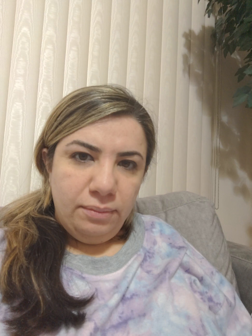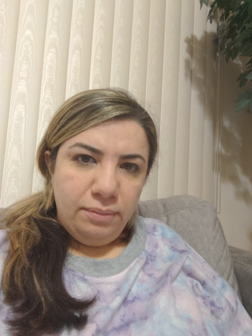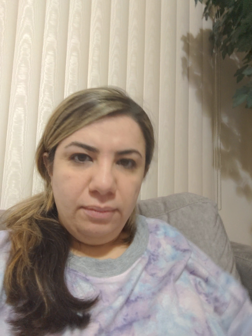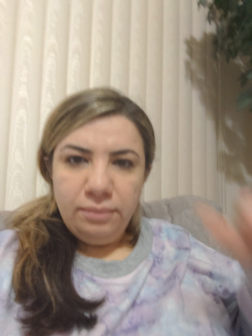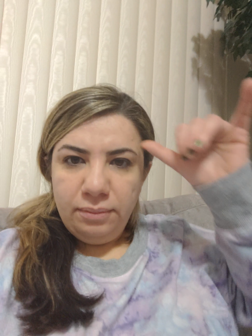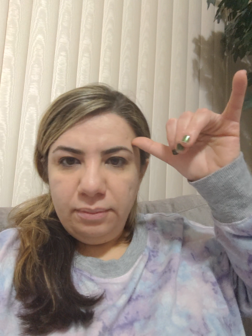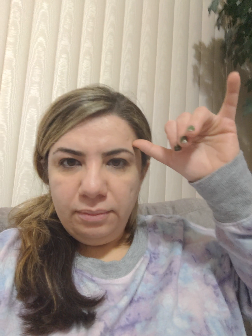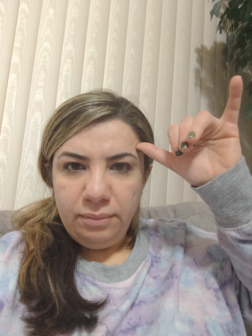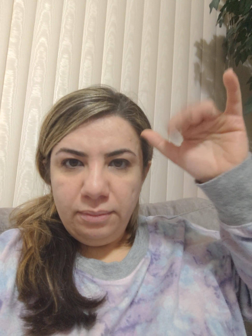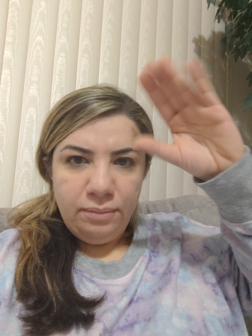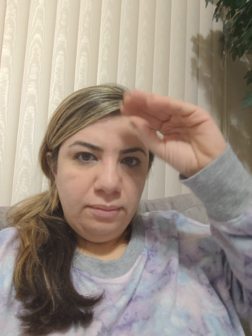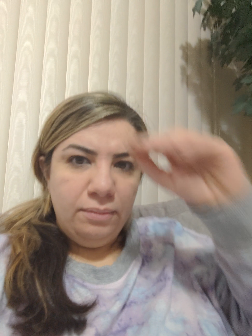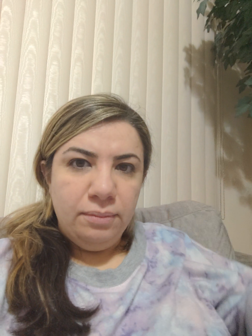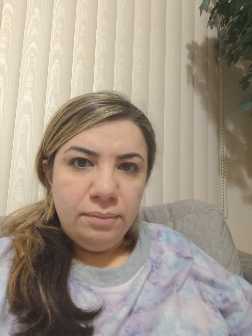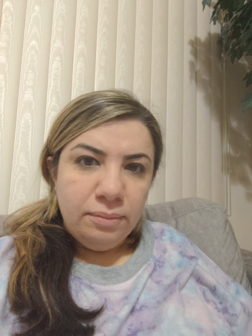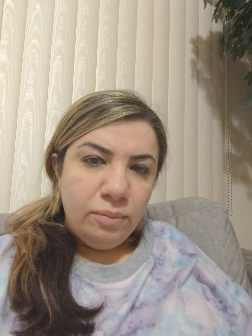cowboy